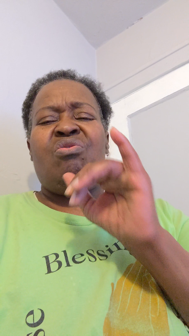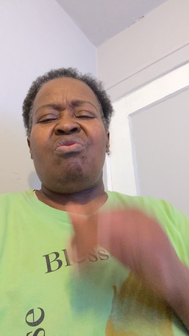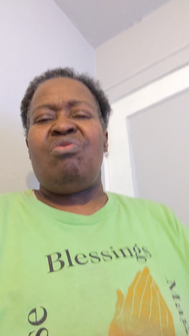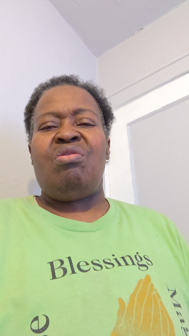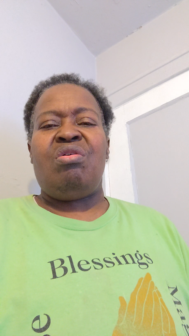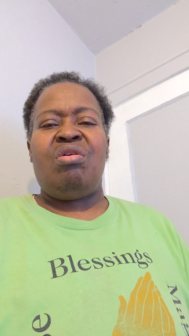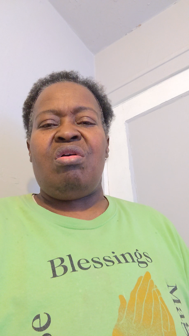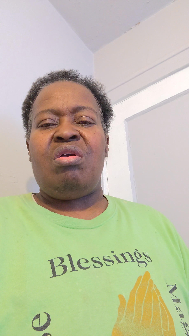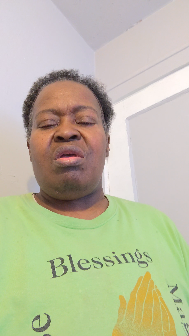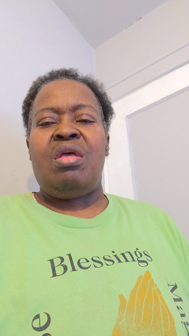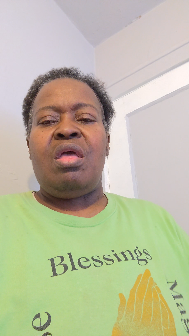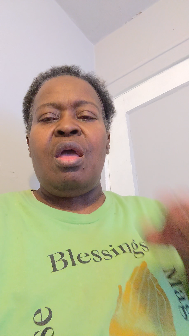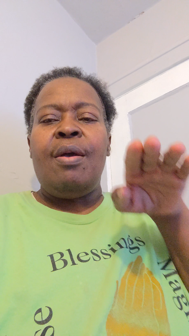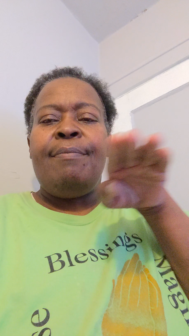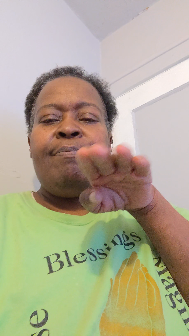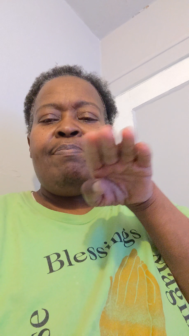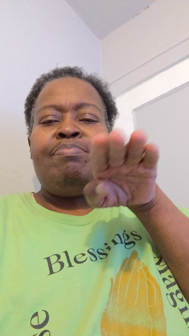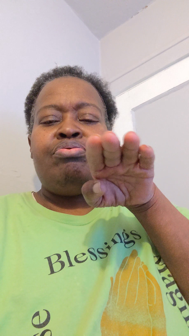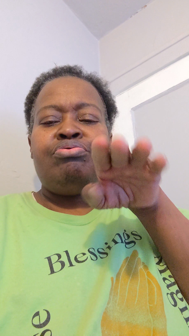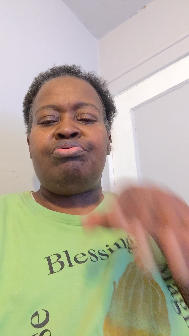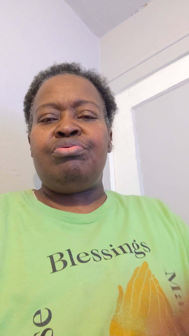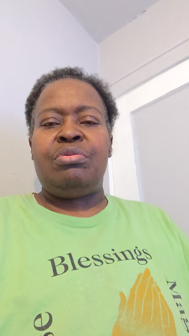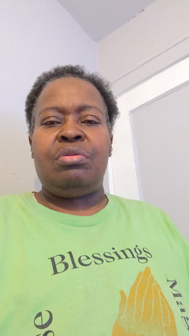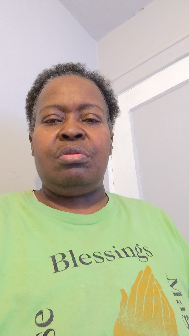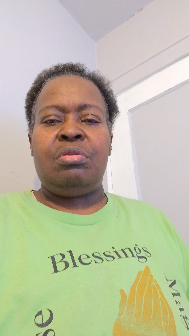boots